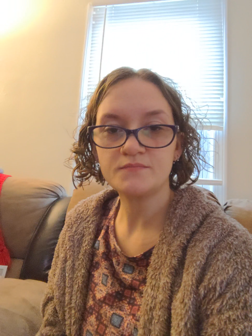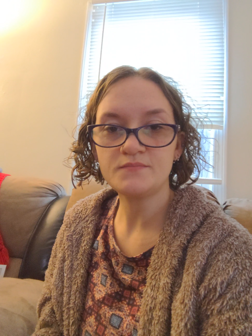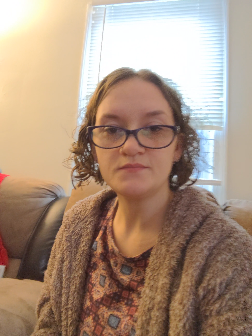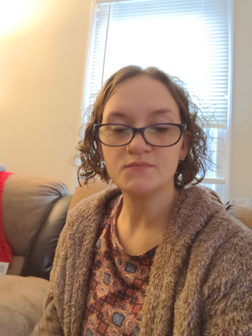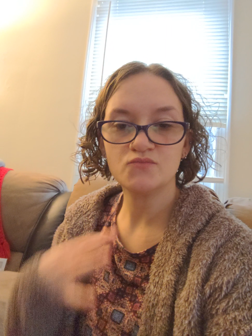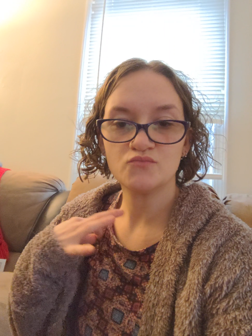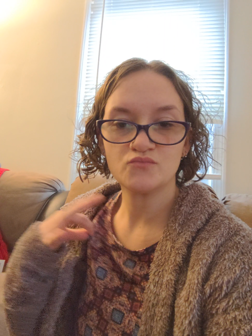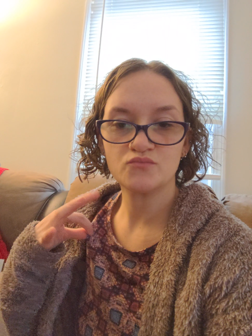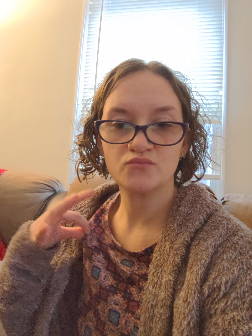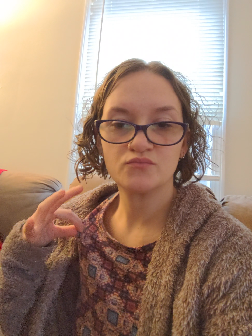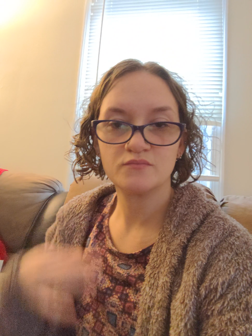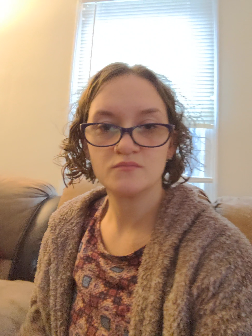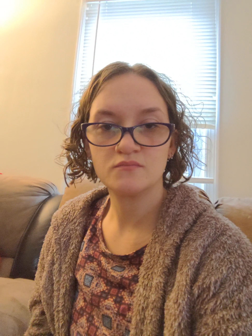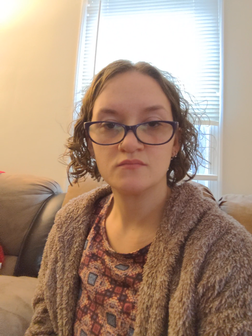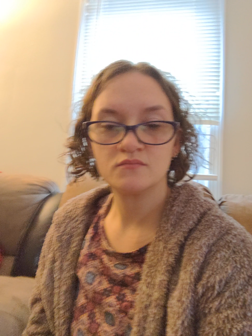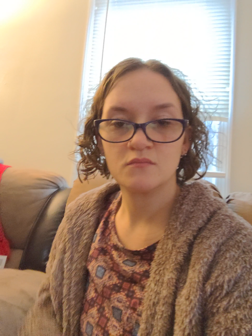shirt